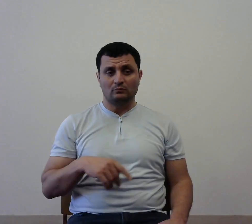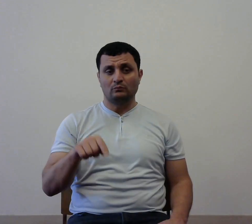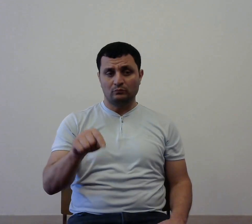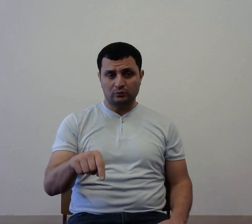bu